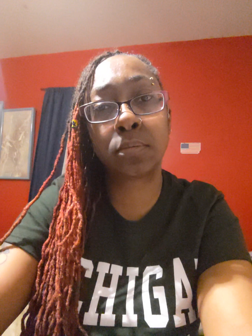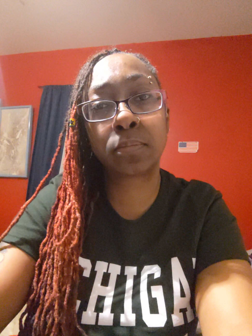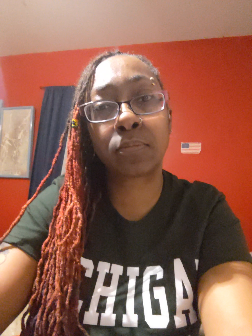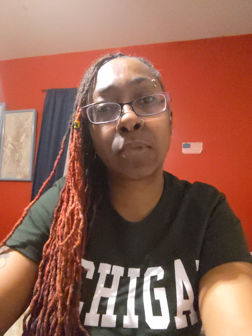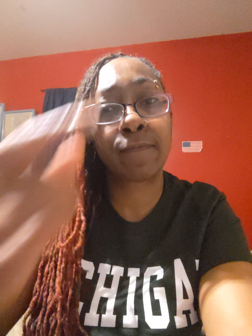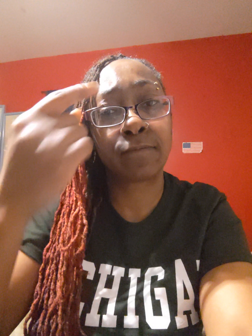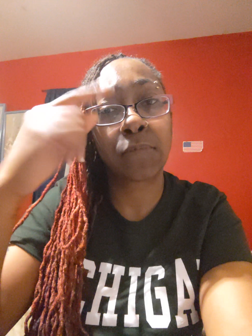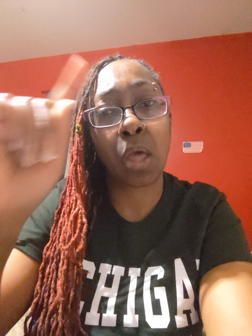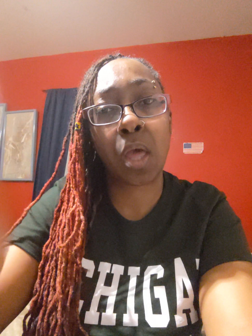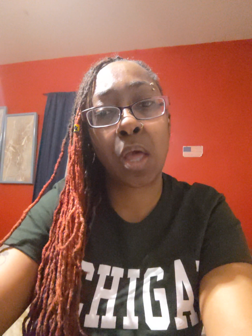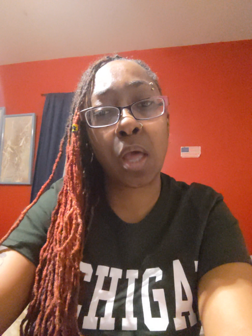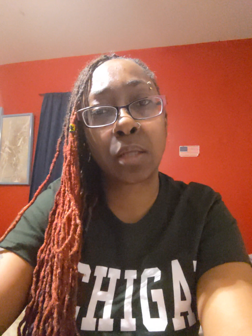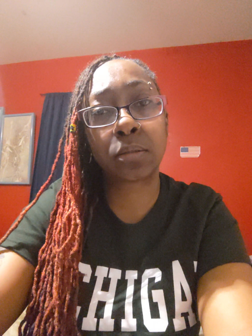for